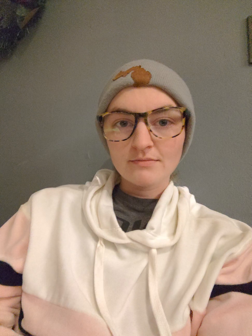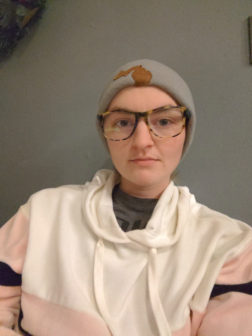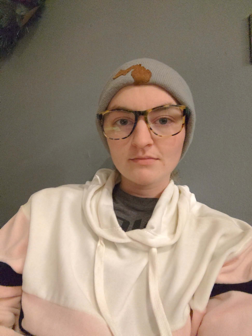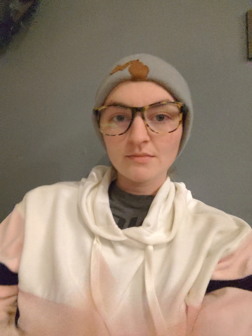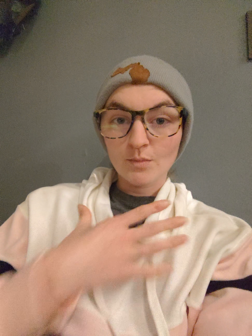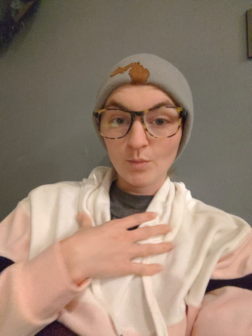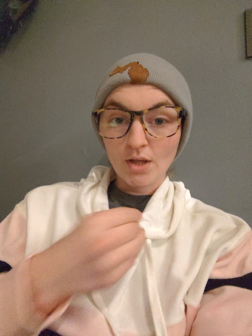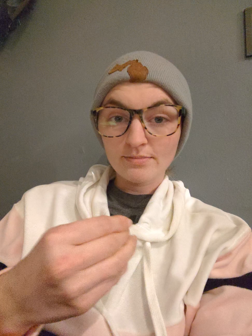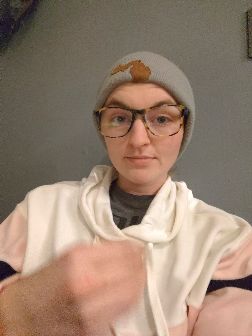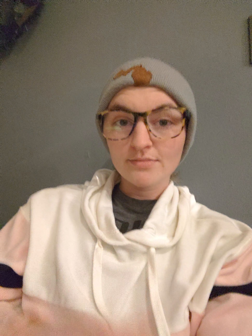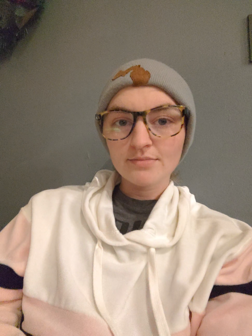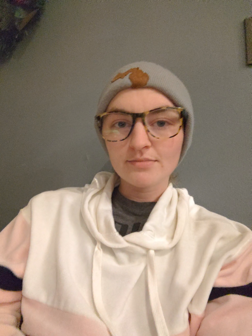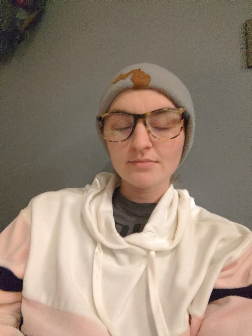white